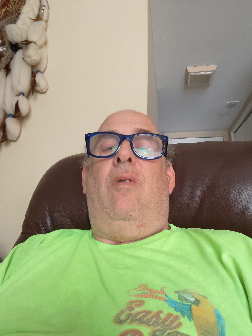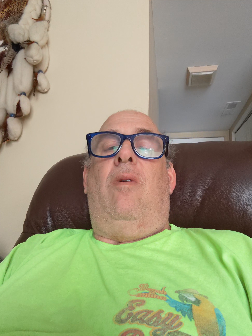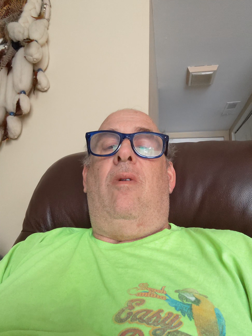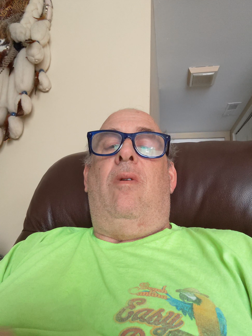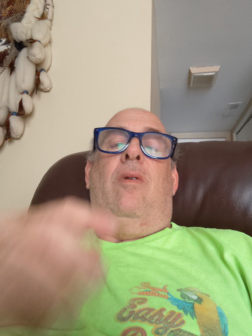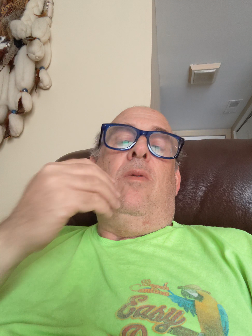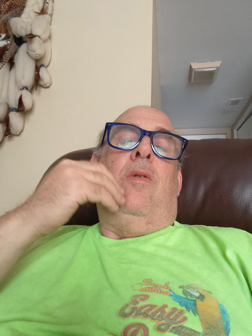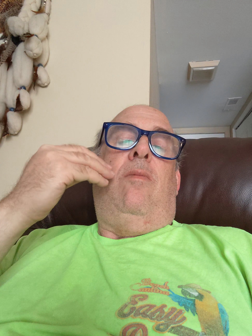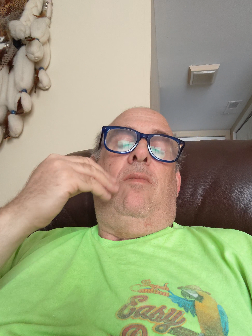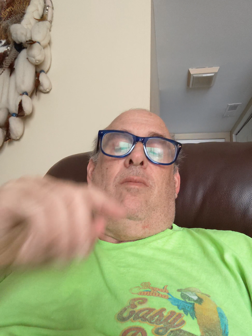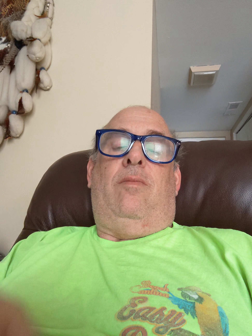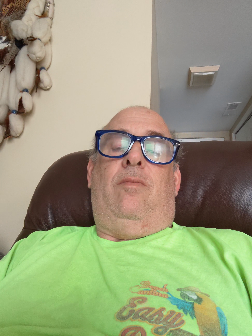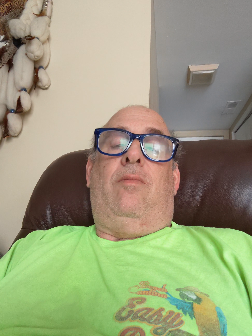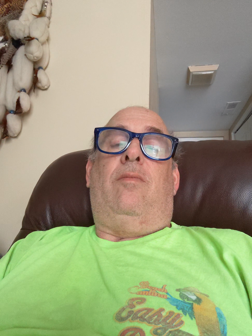home